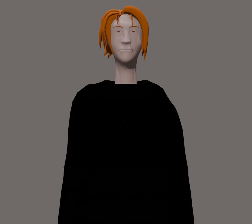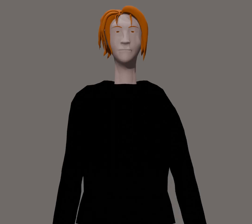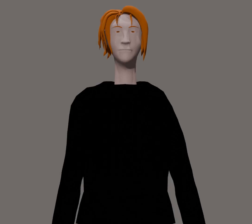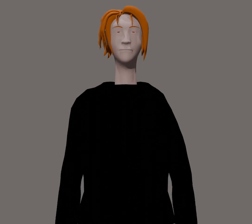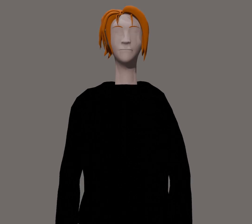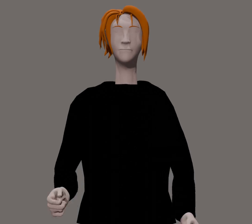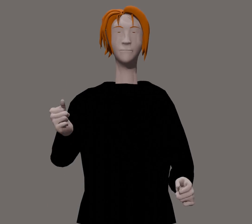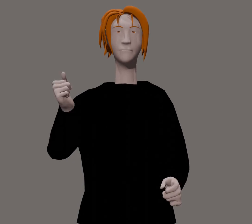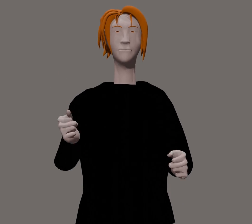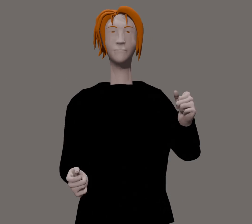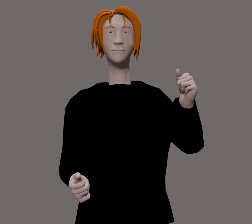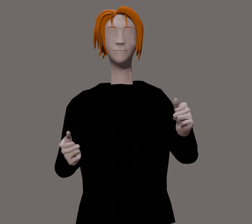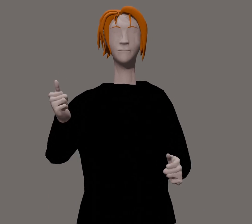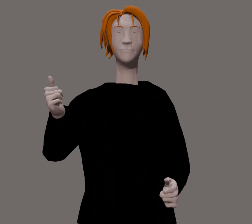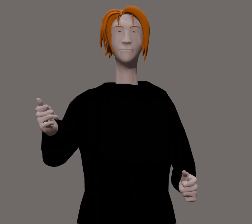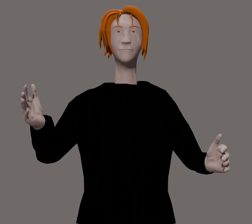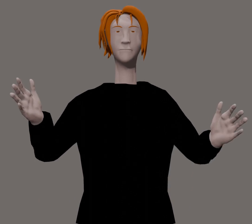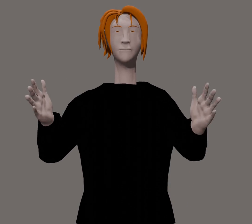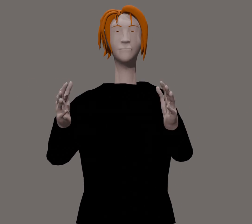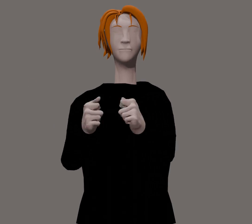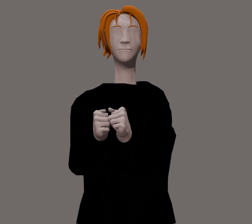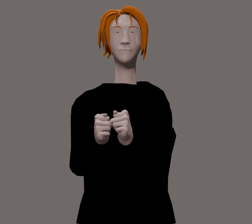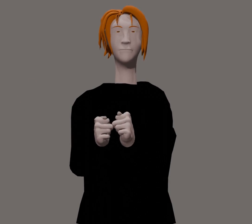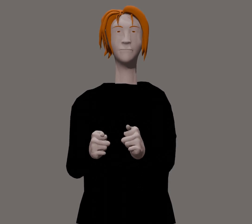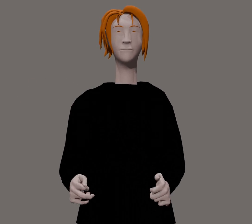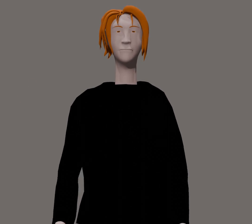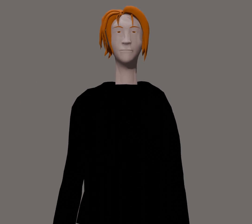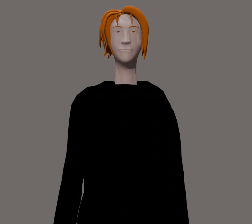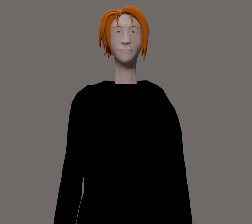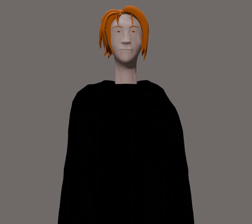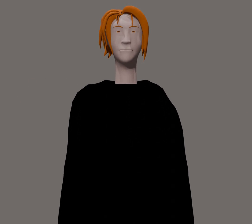Car Accident